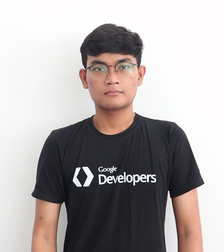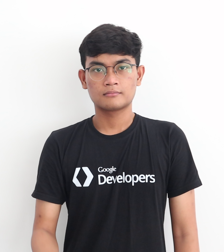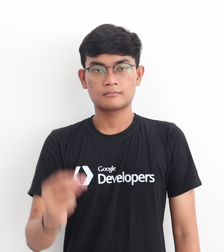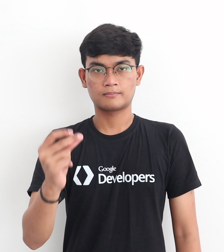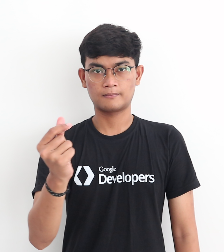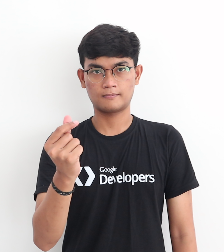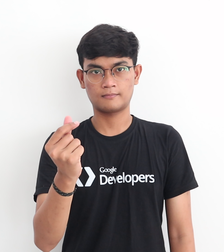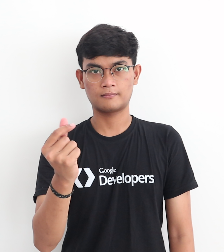R